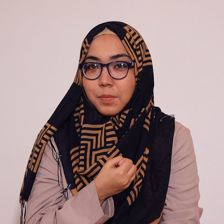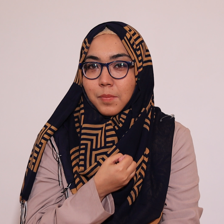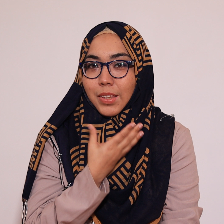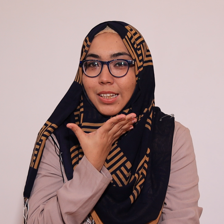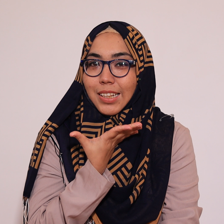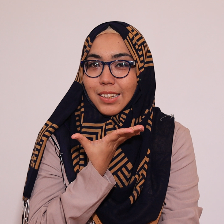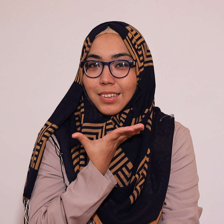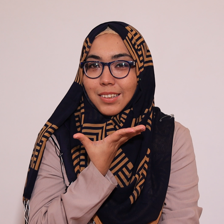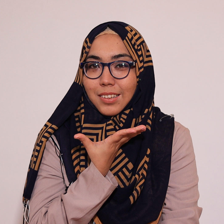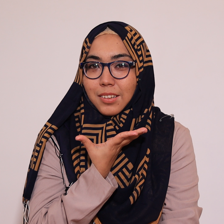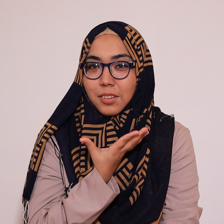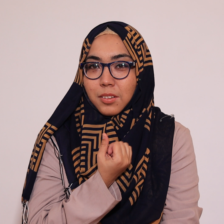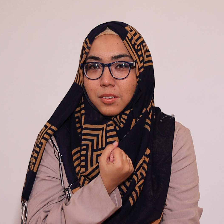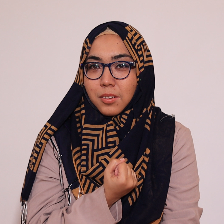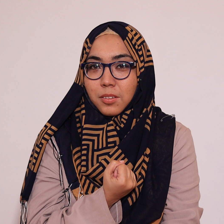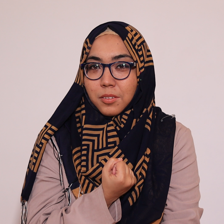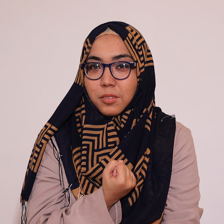glad